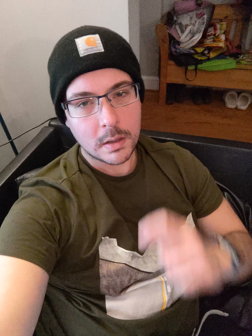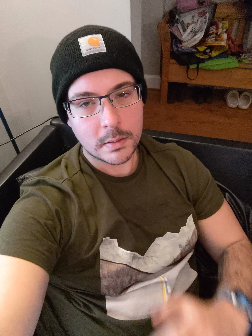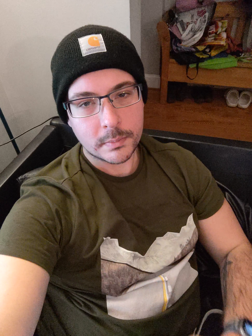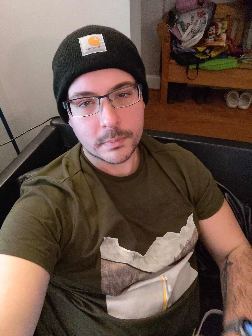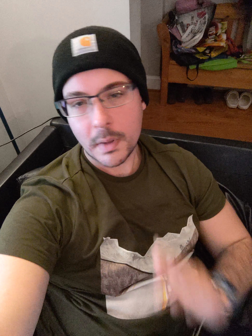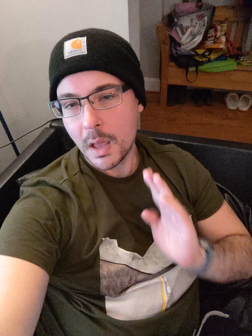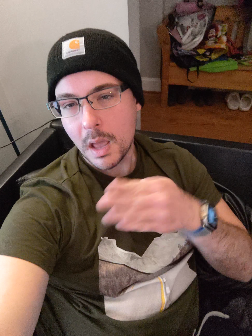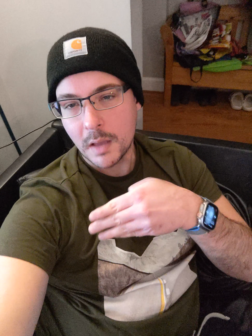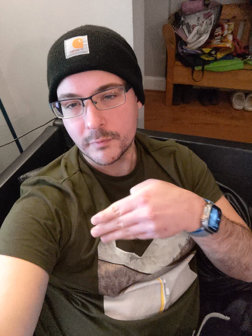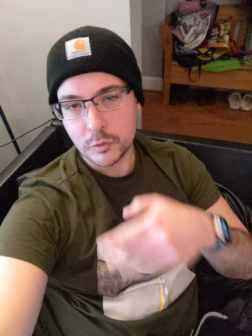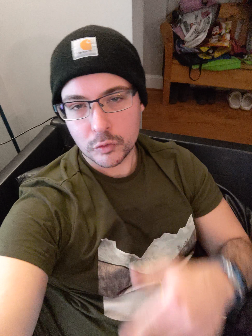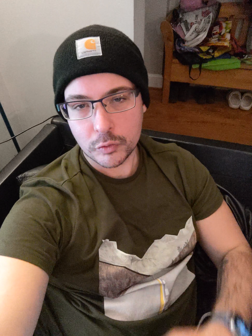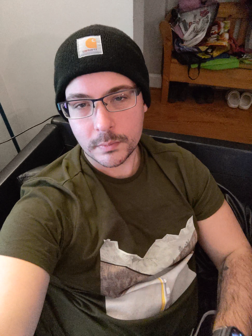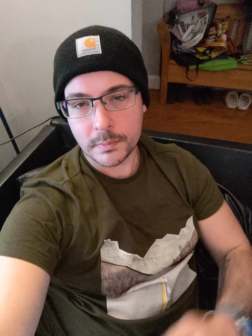after